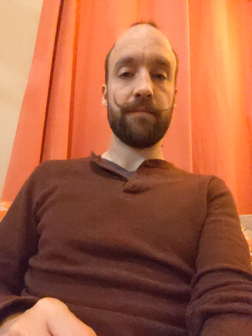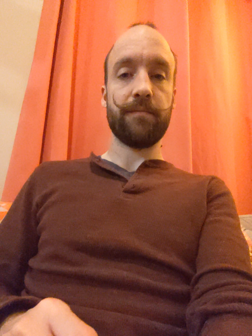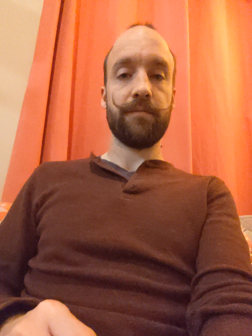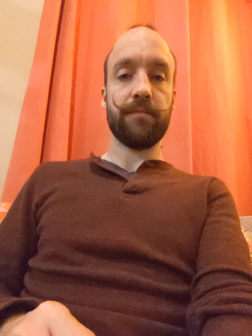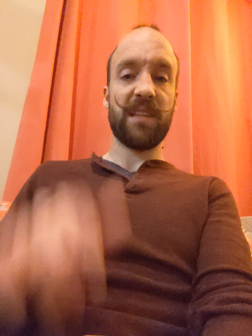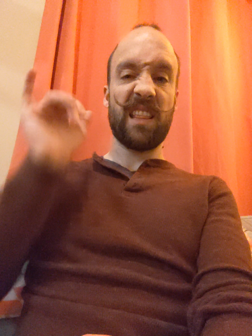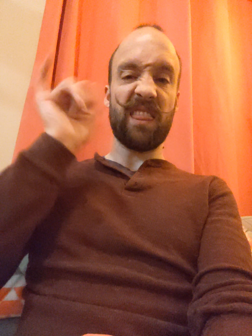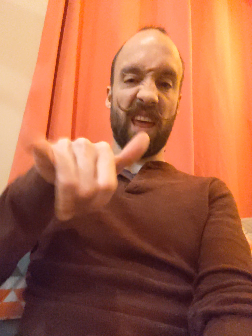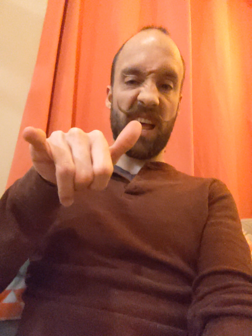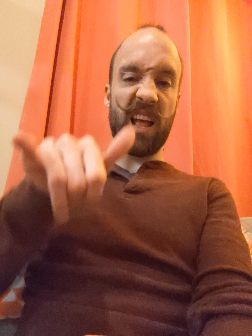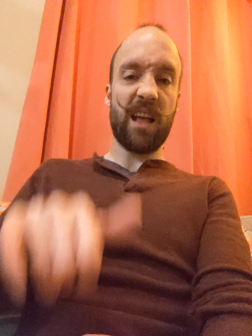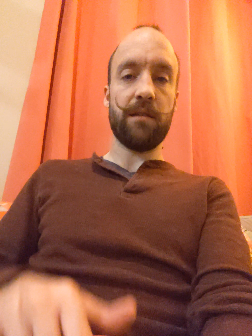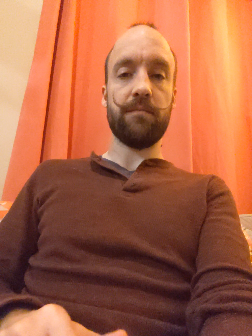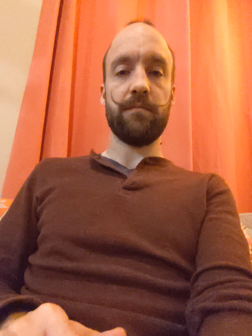that